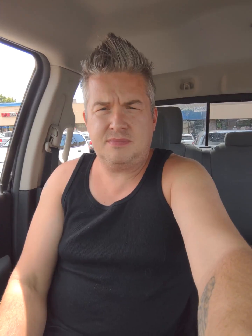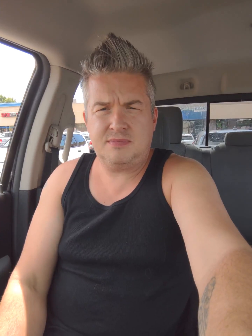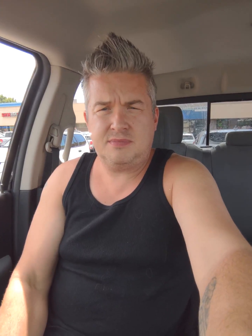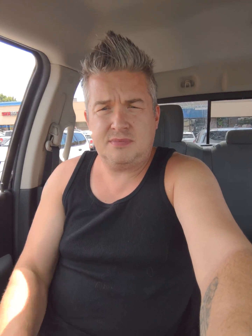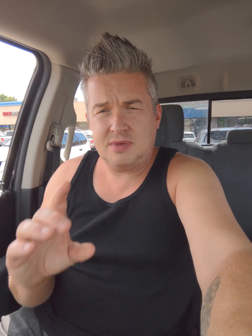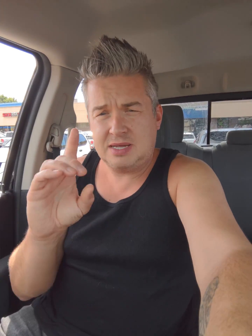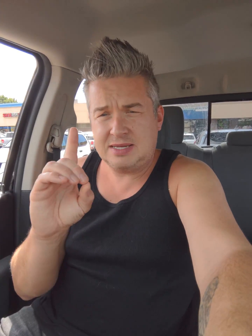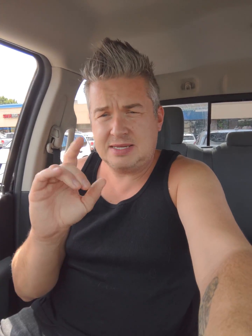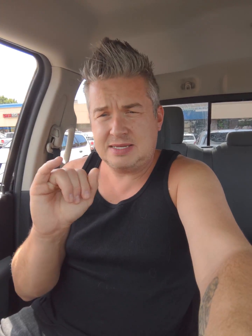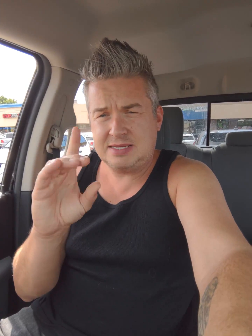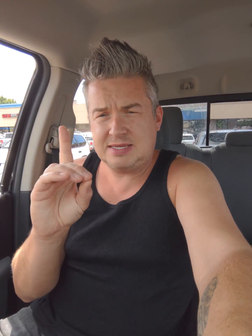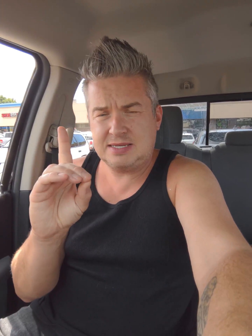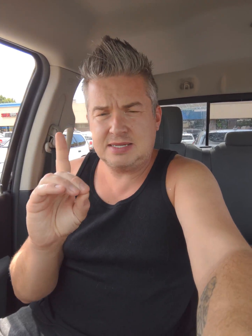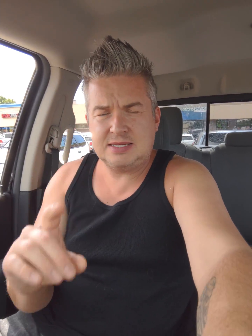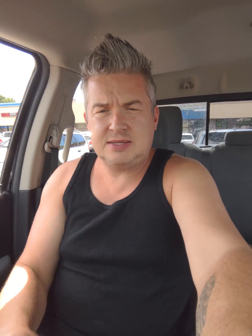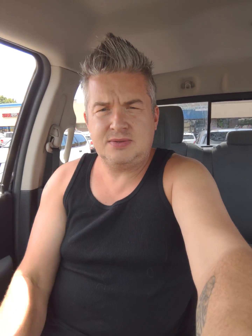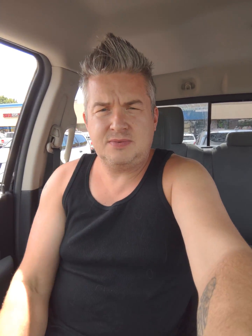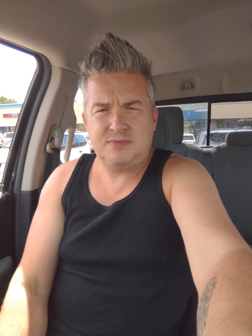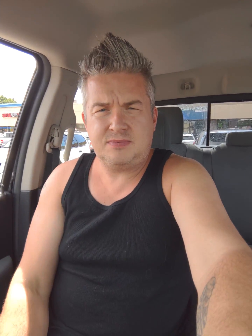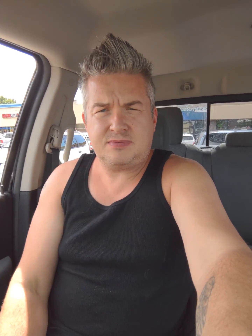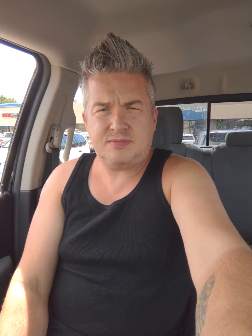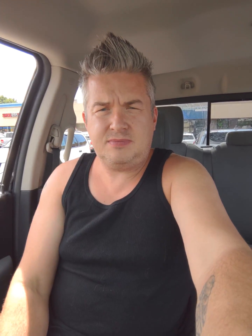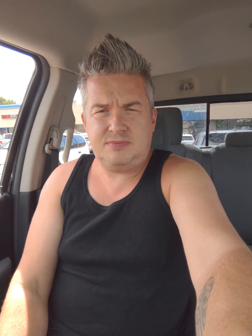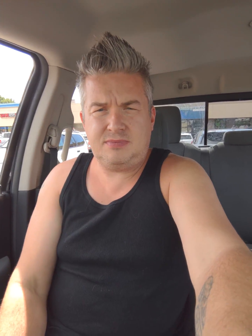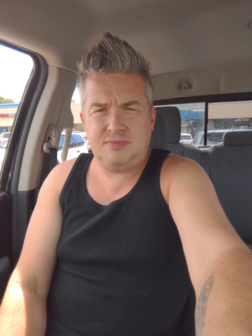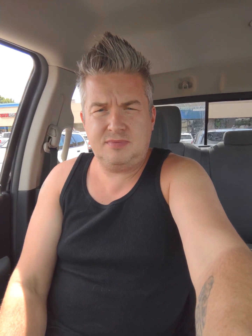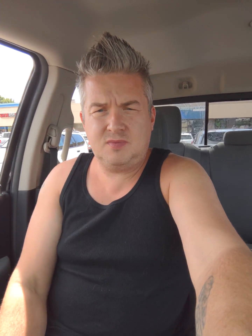did